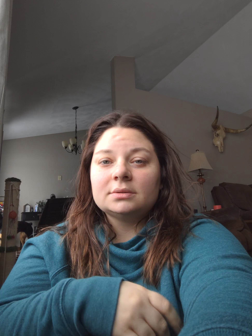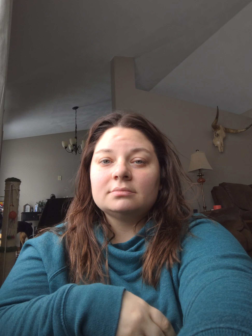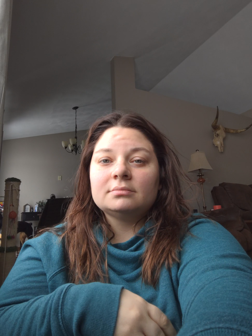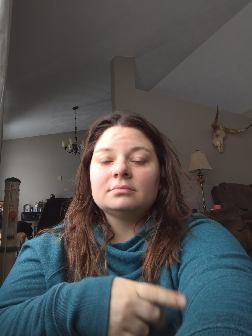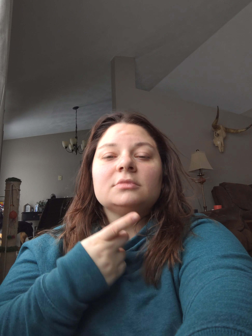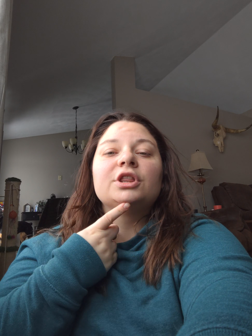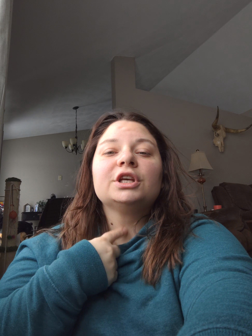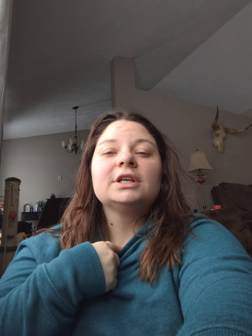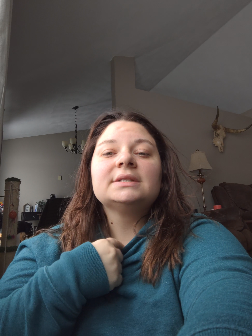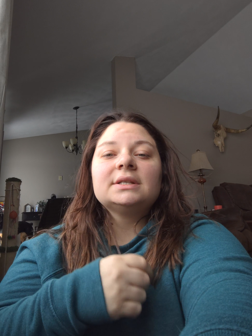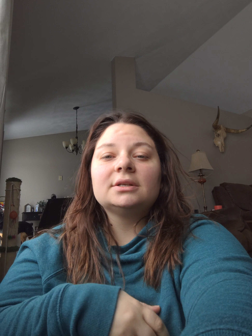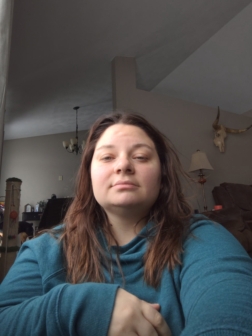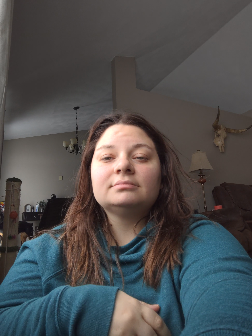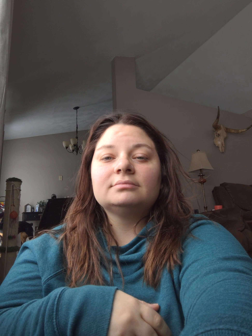thirsty